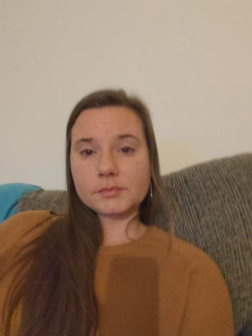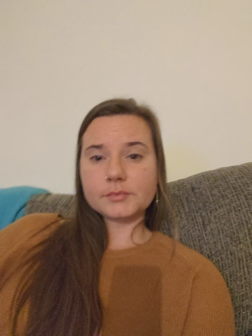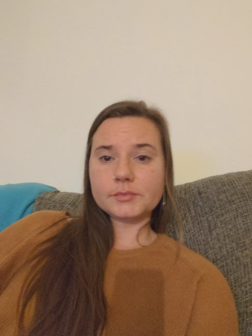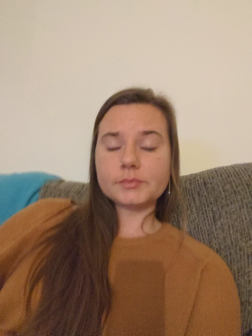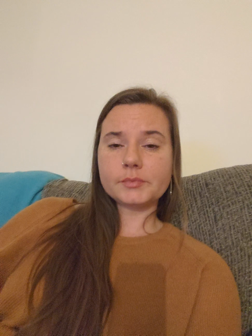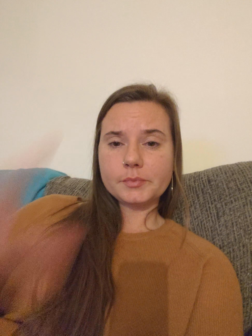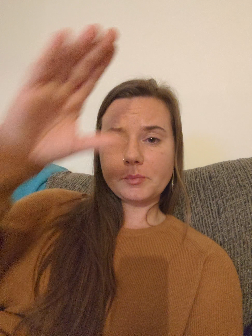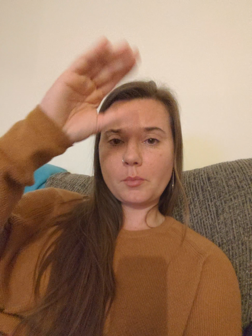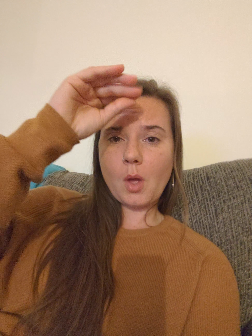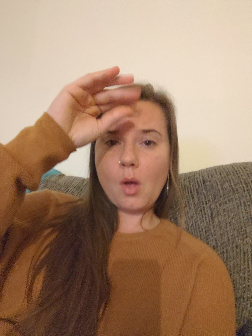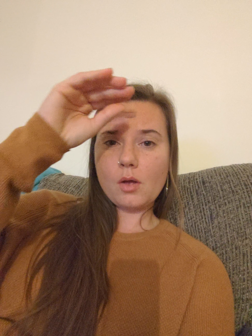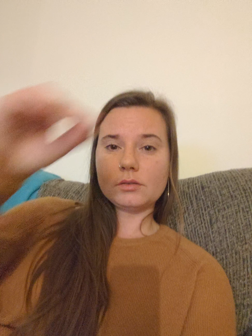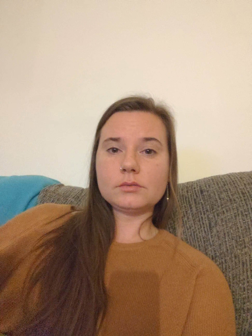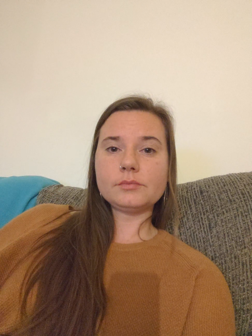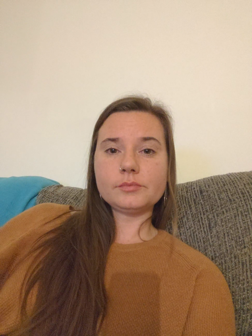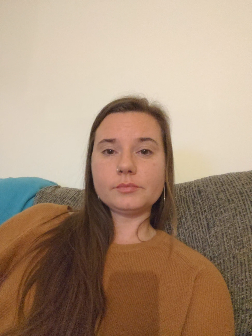boy